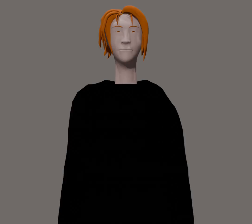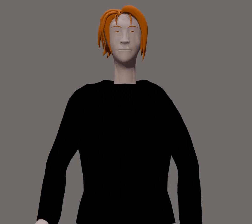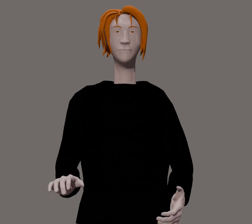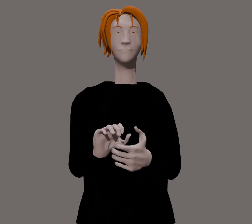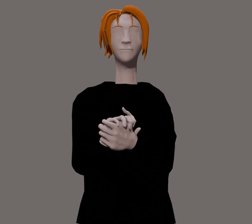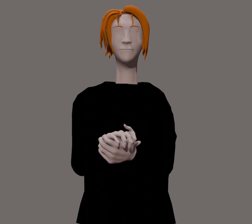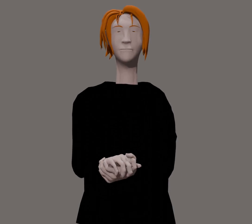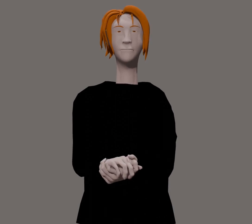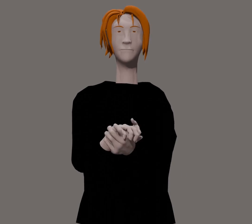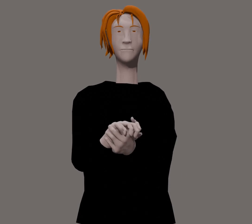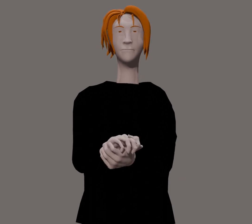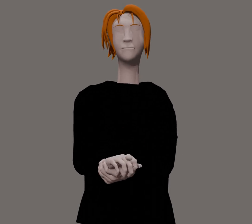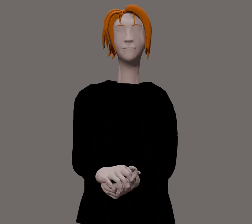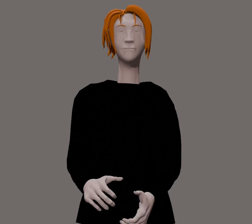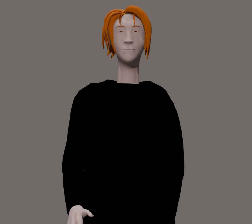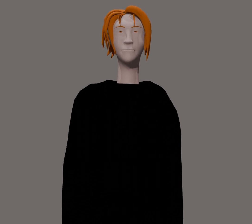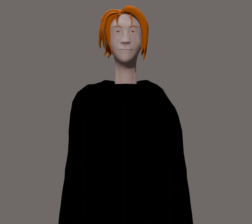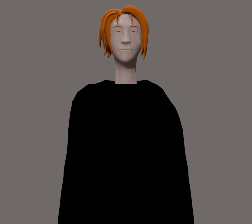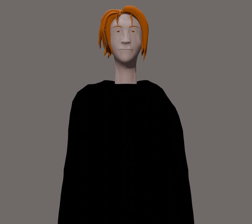Congratulate